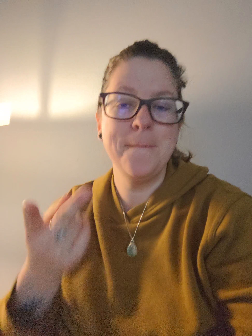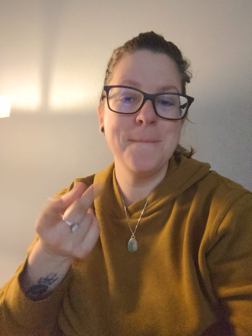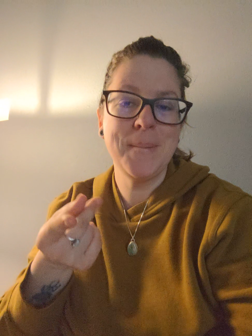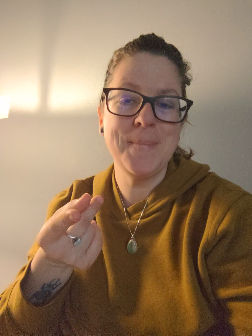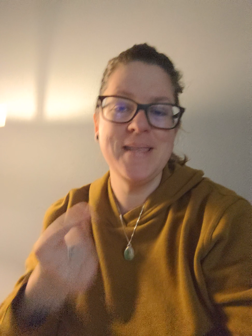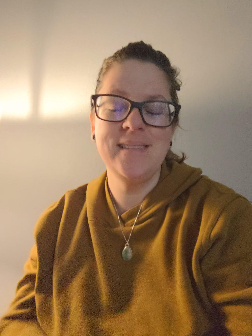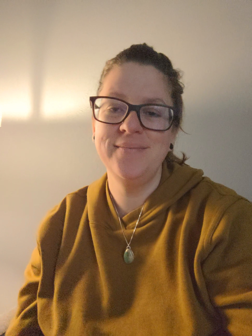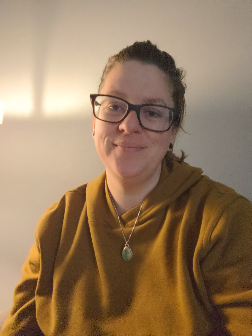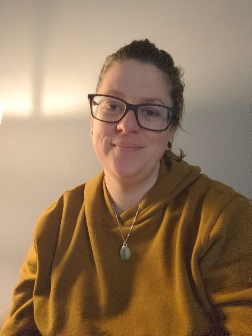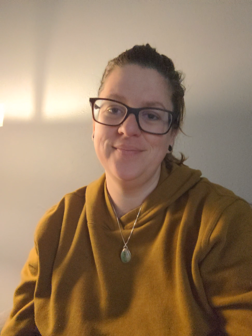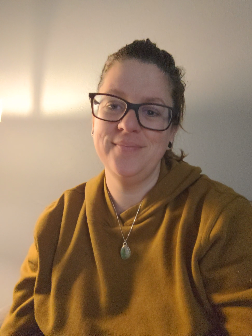puppy